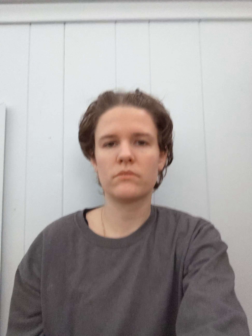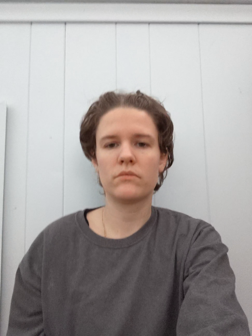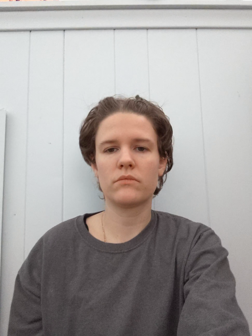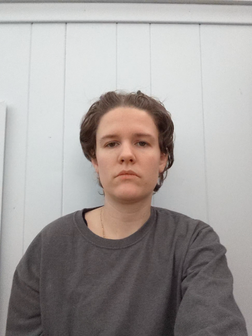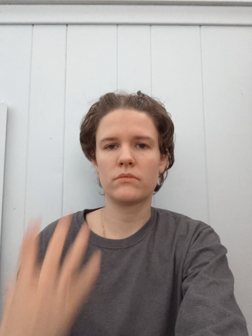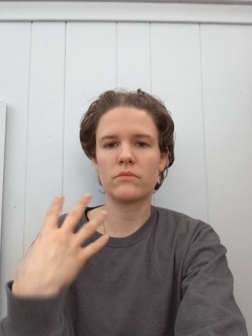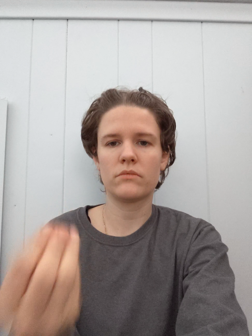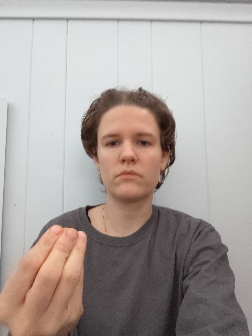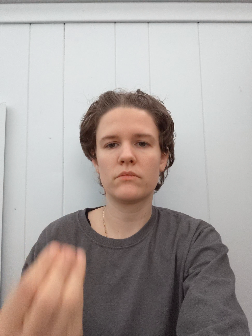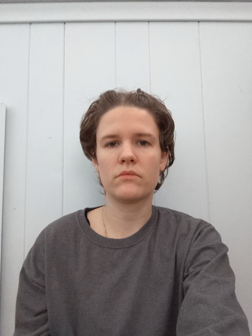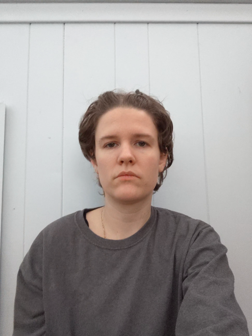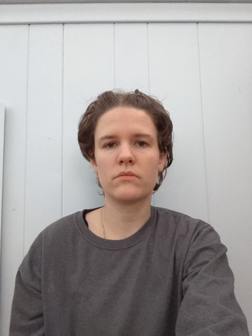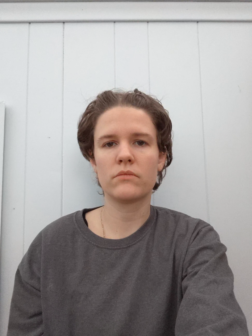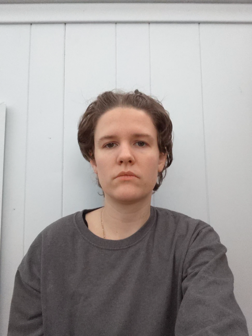go